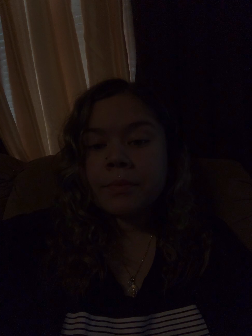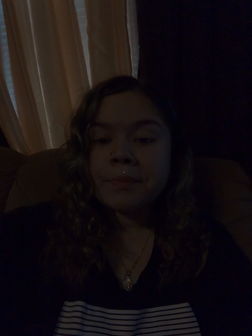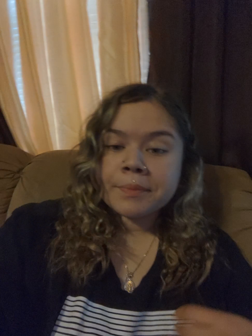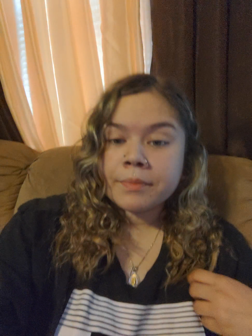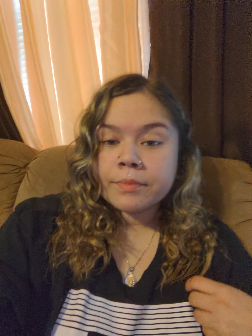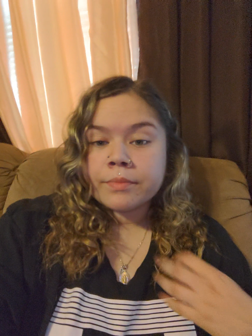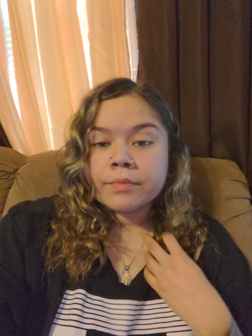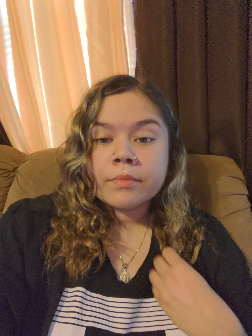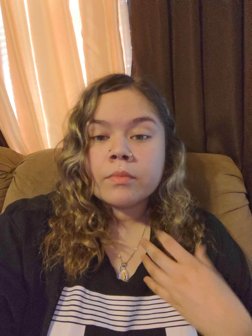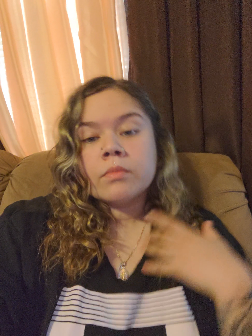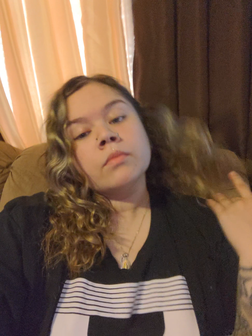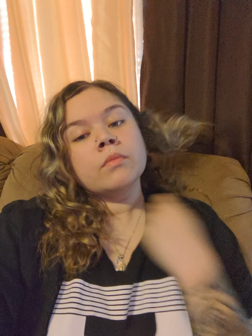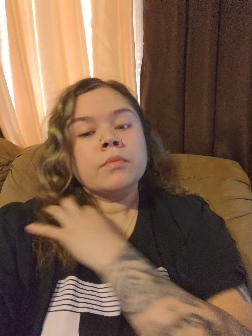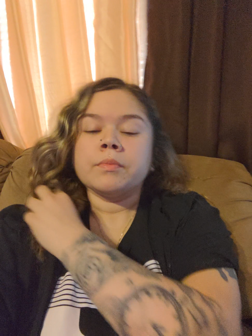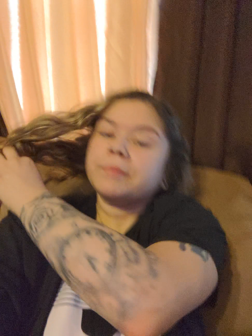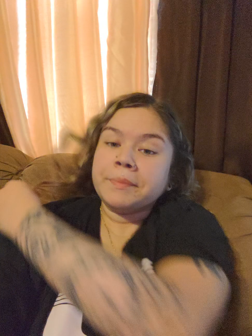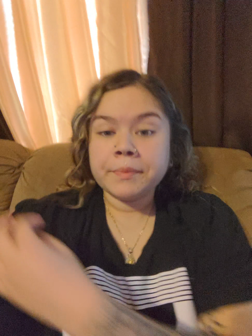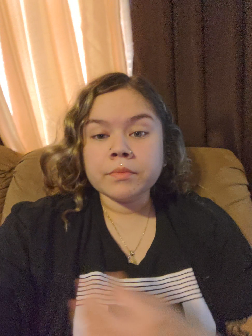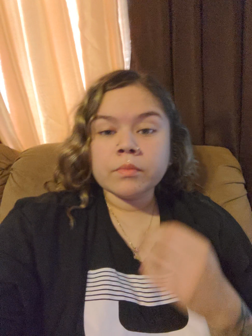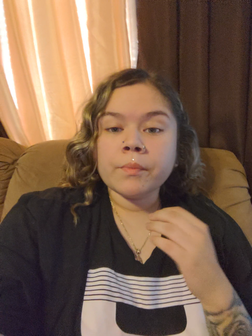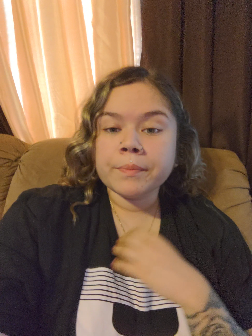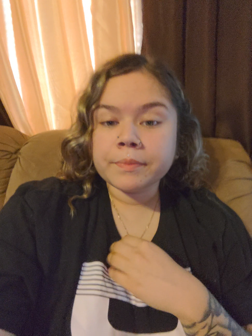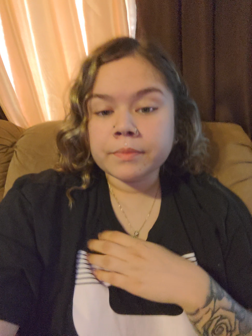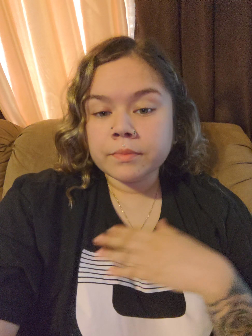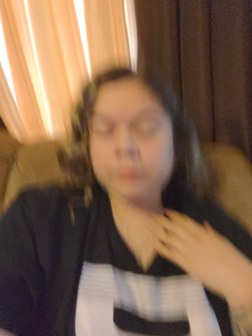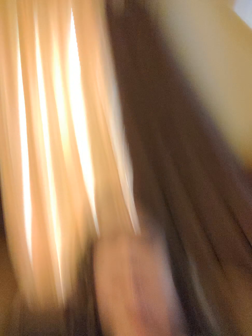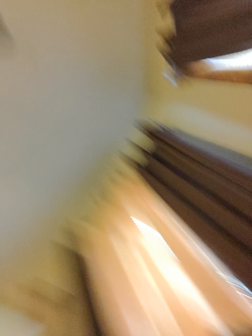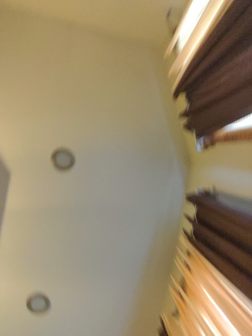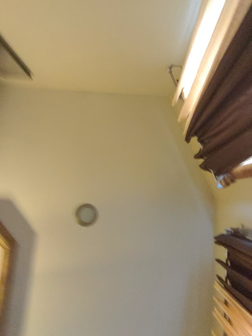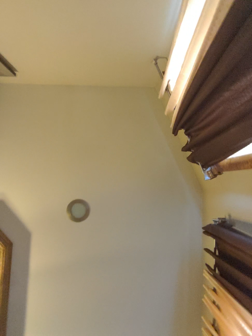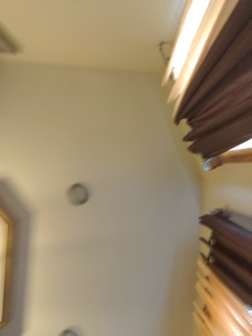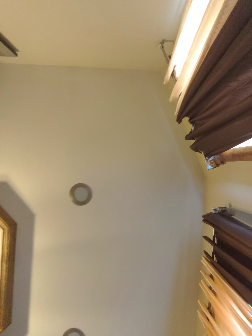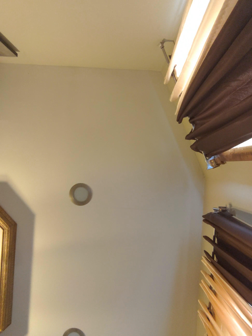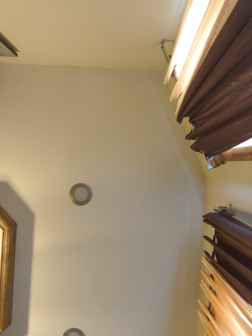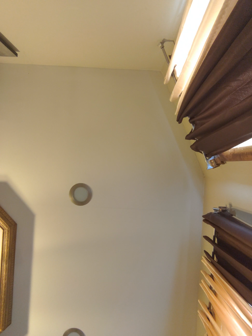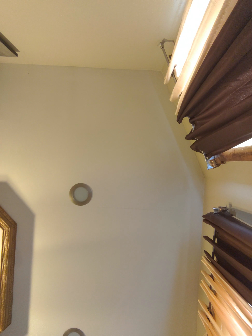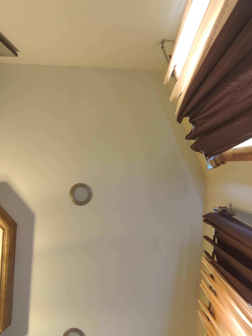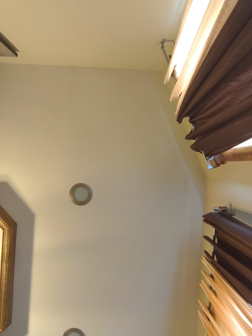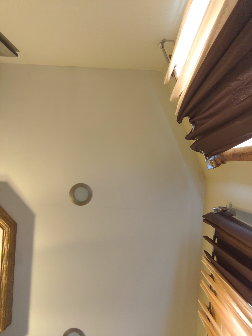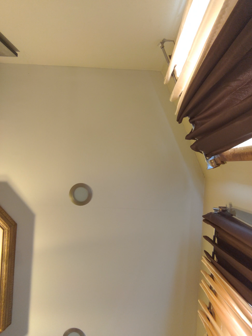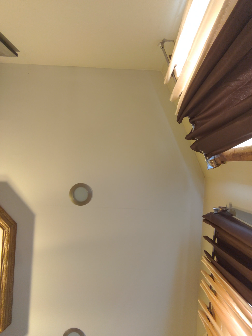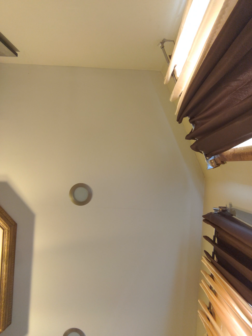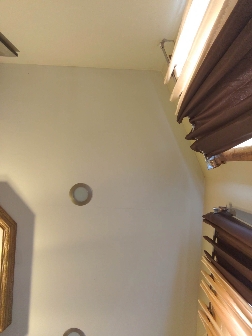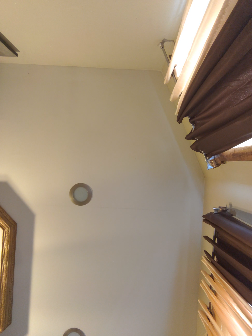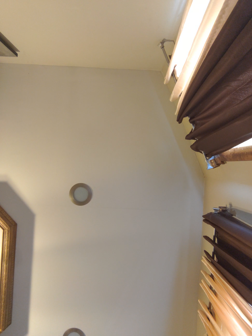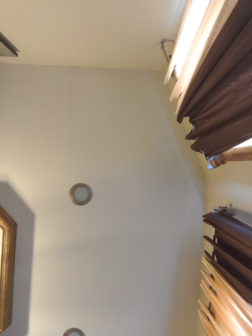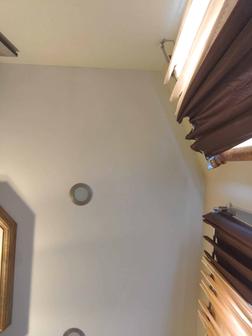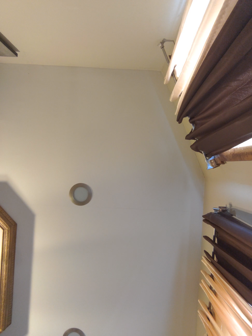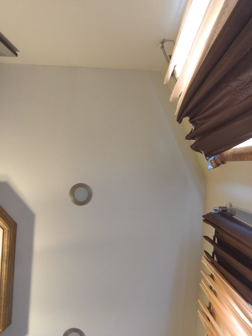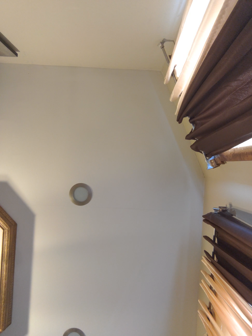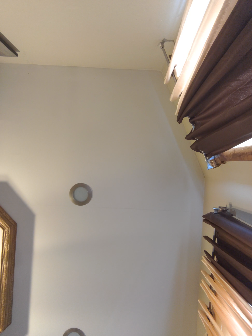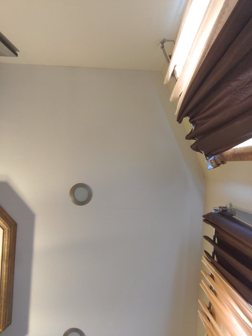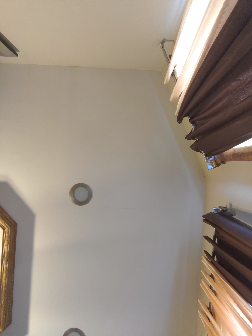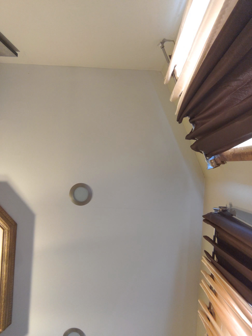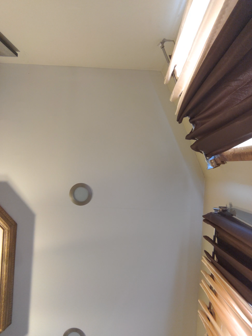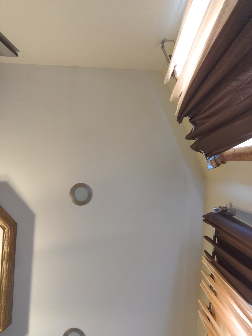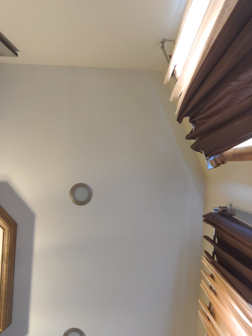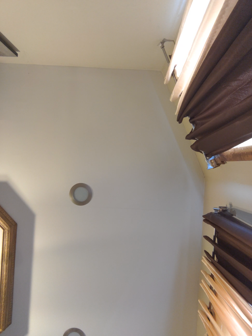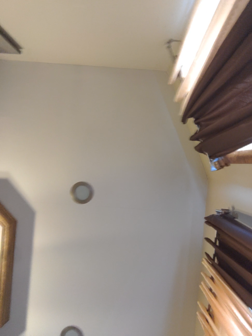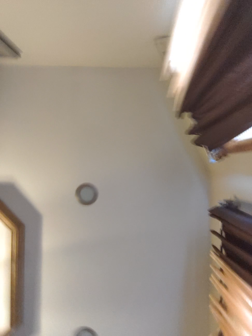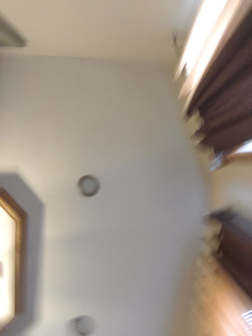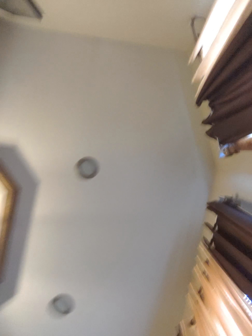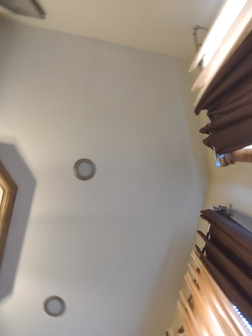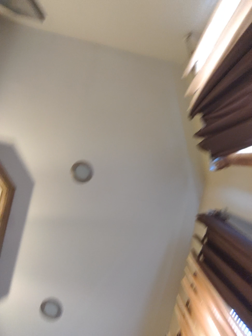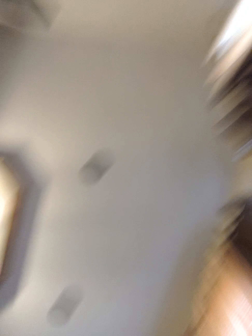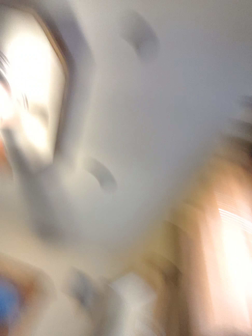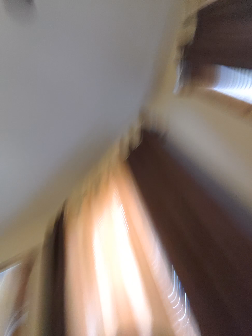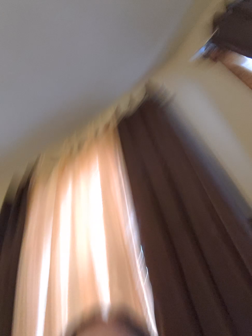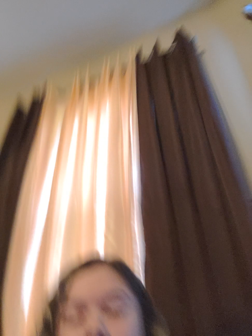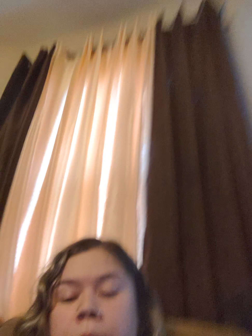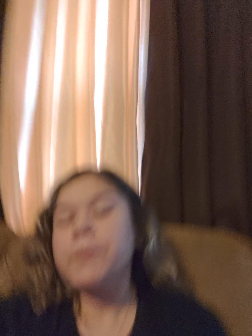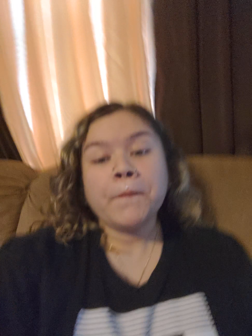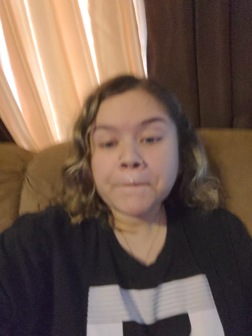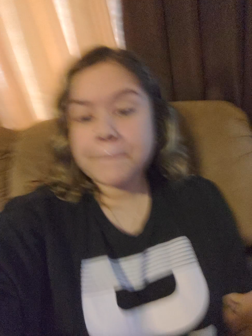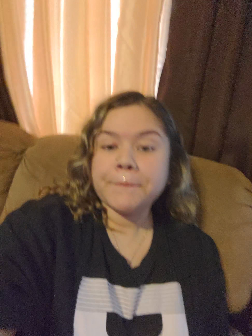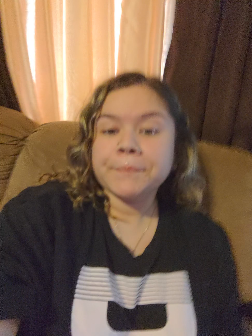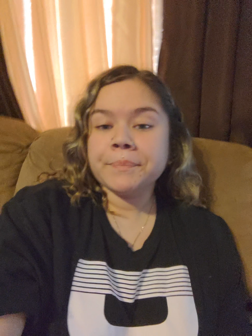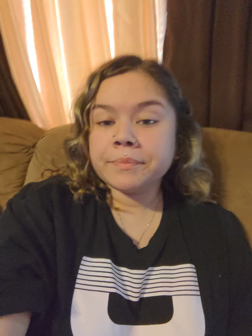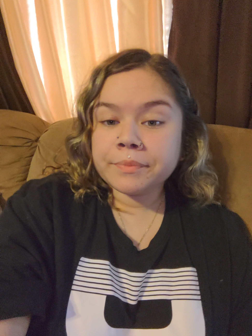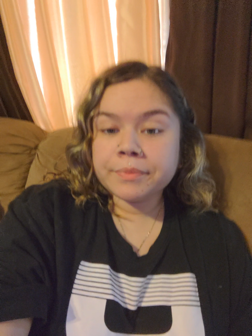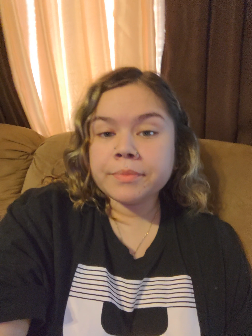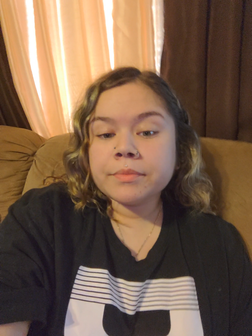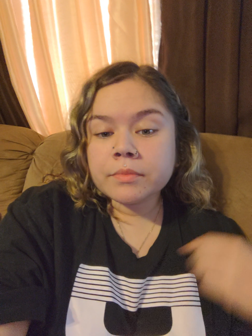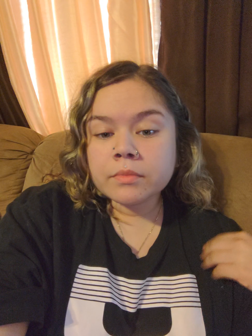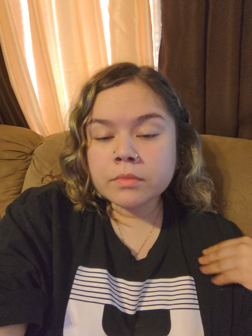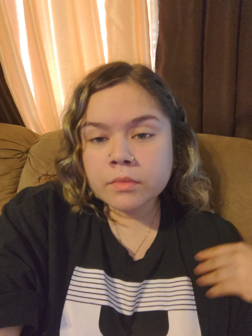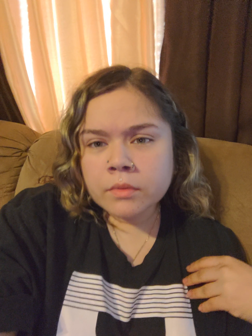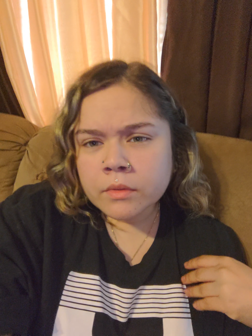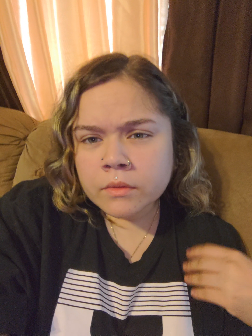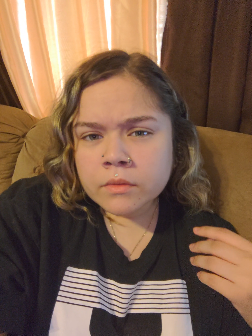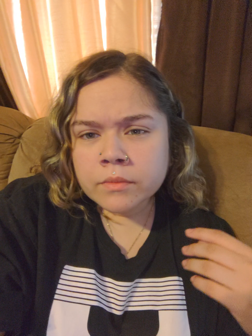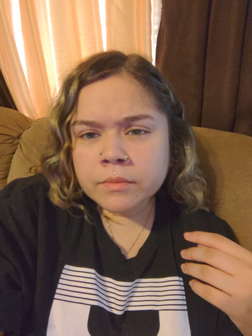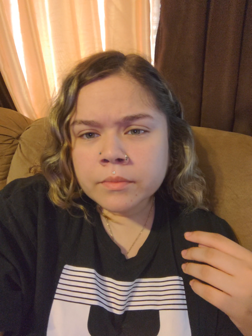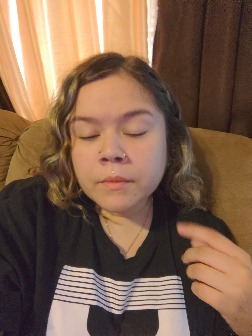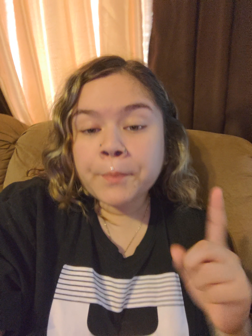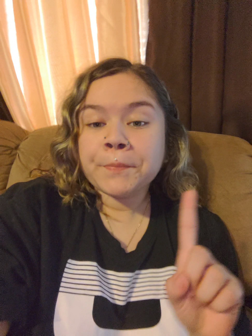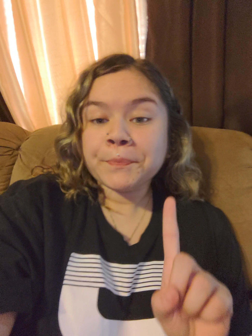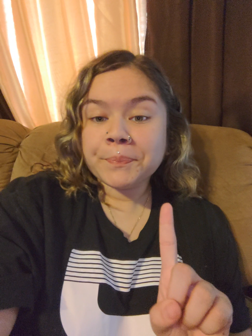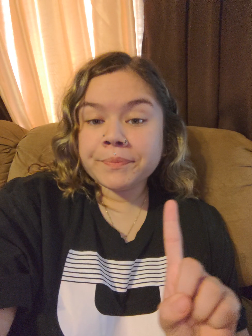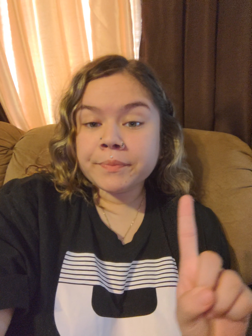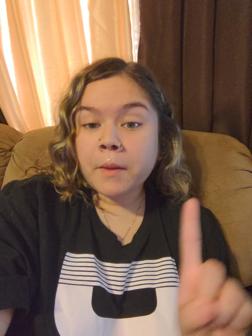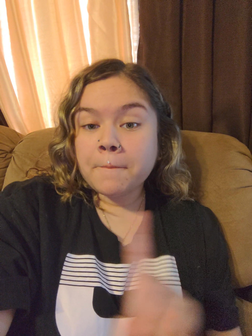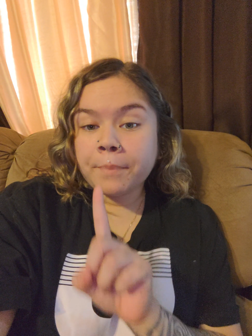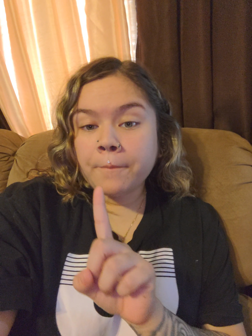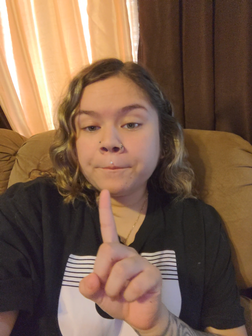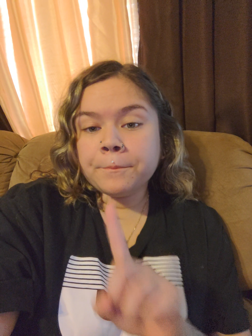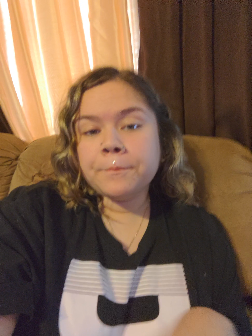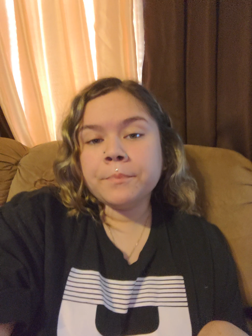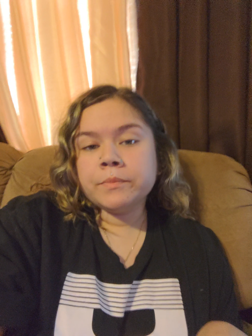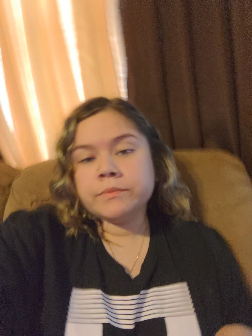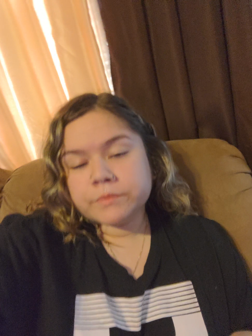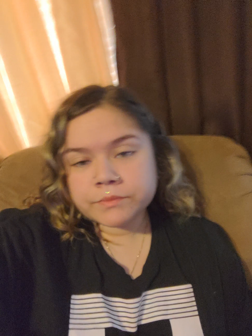bump